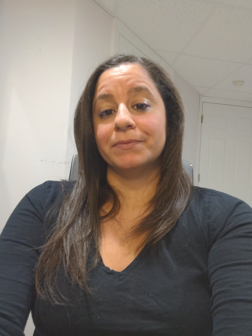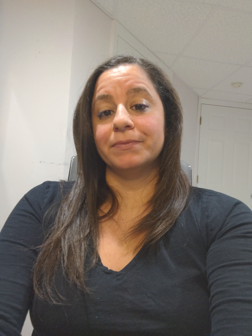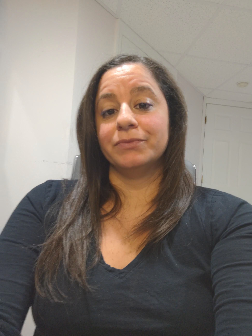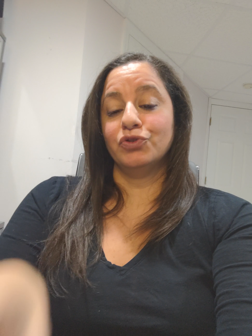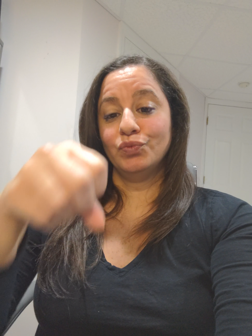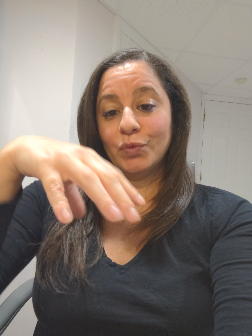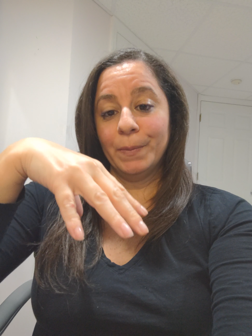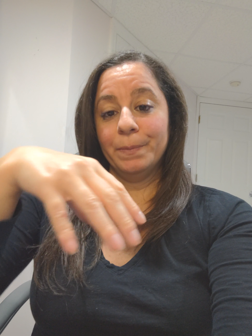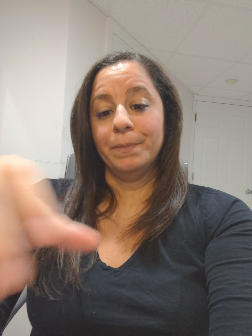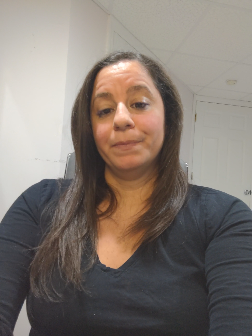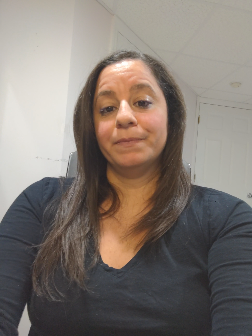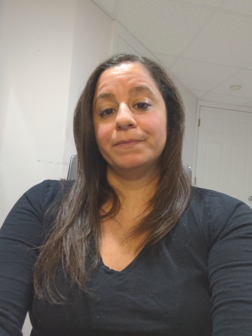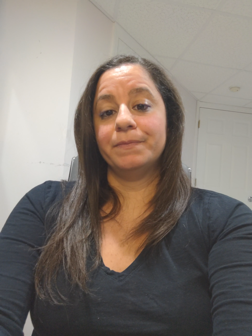drop